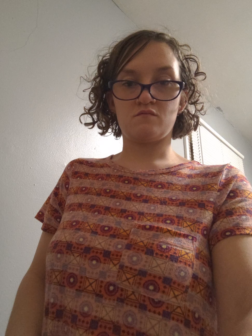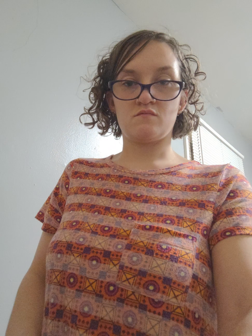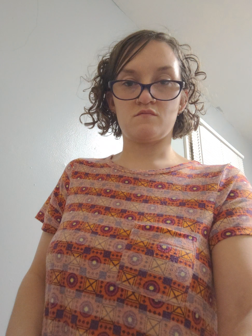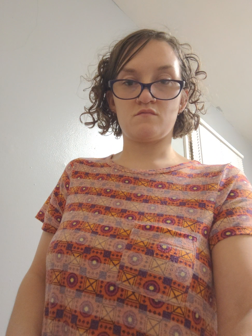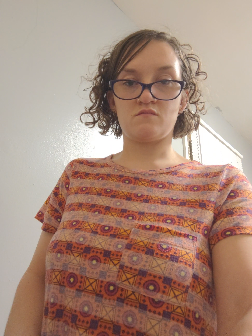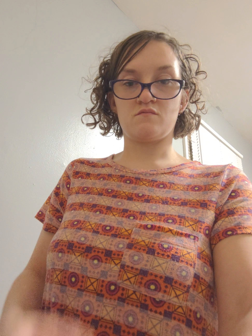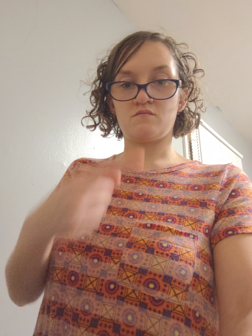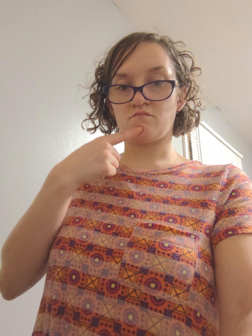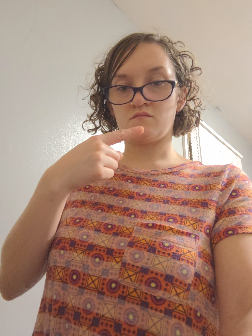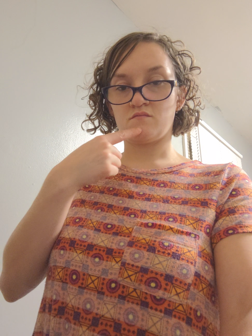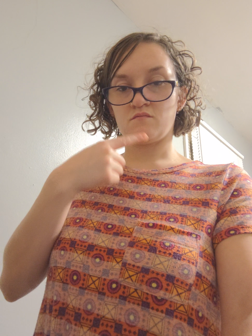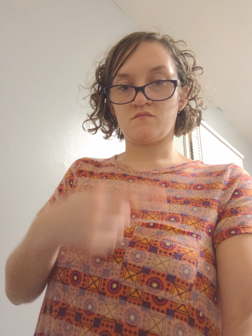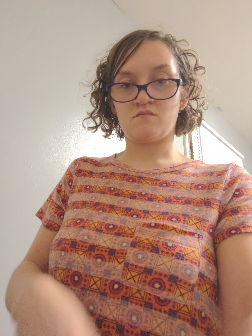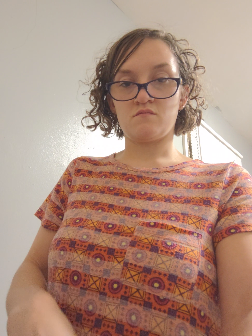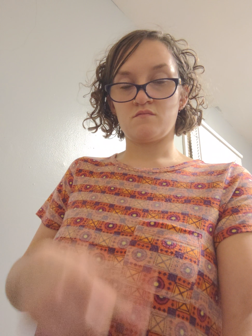say